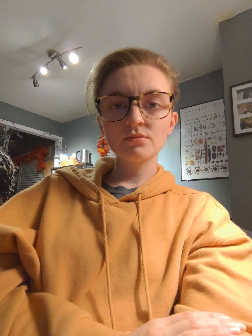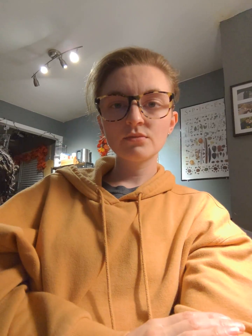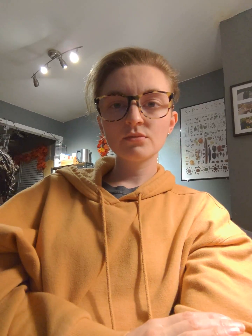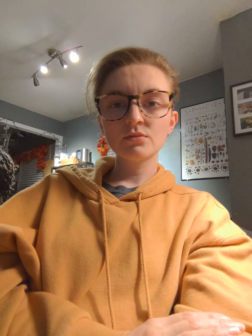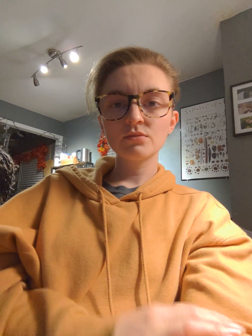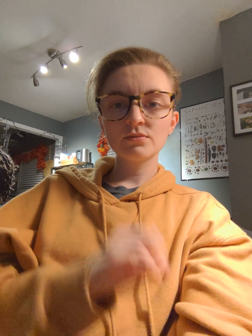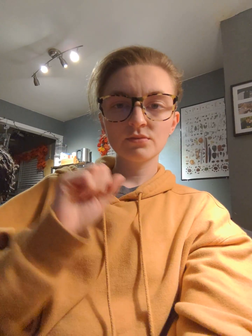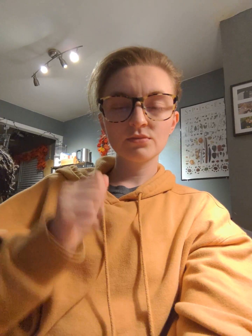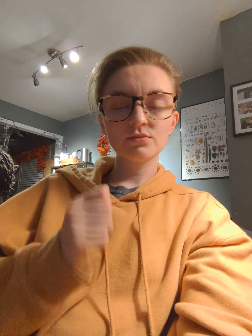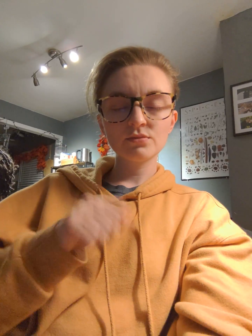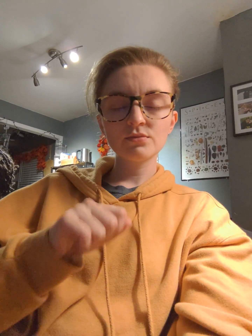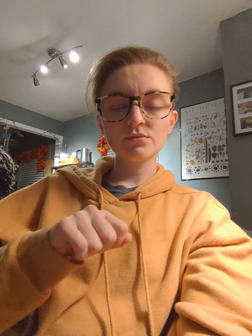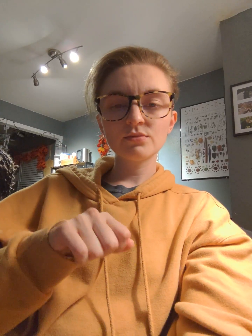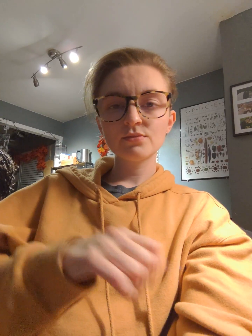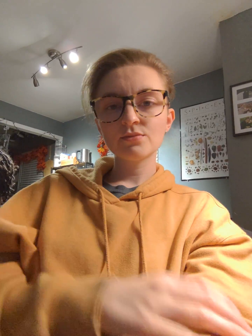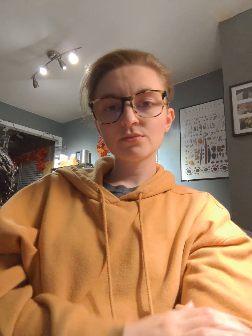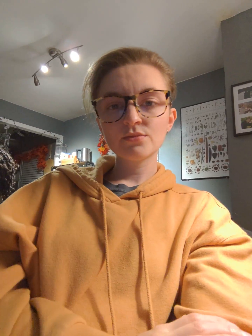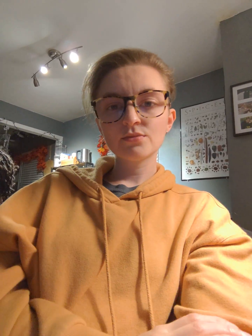cart